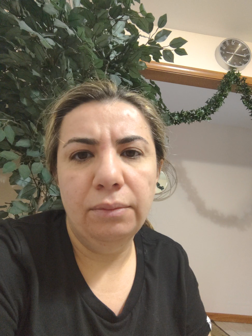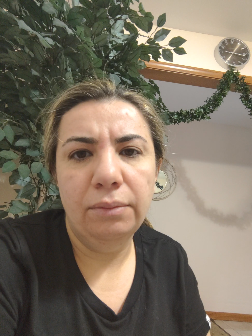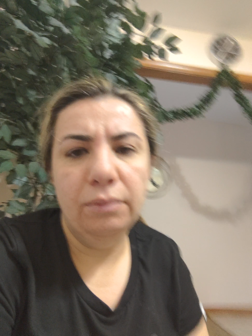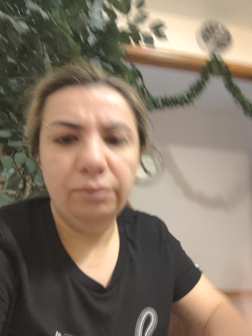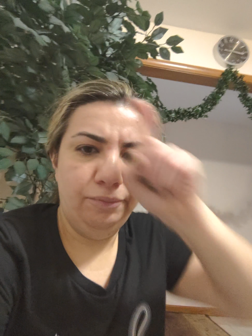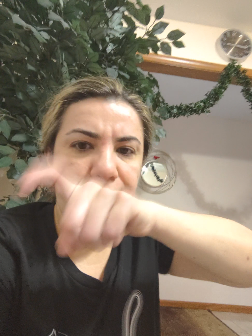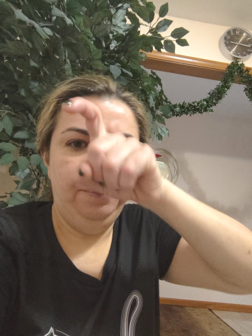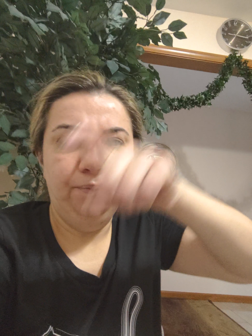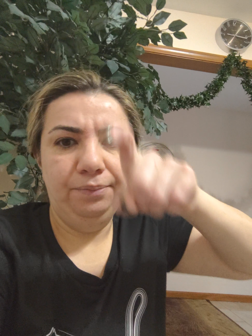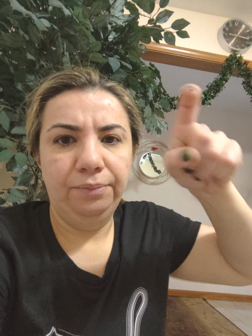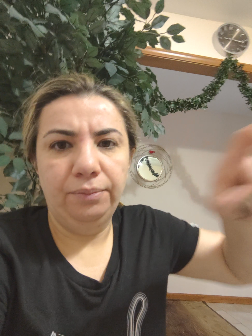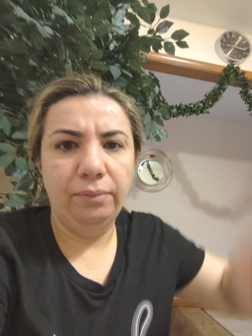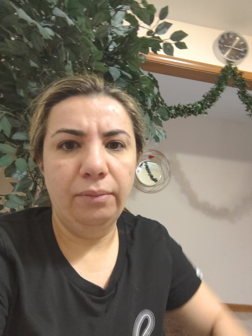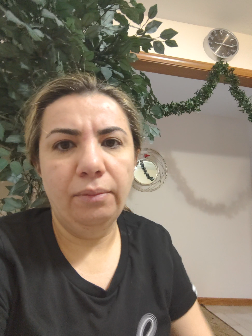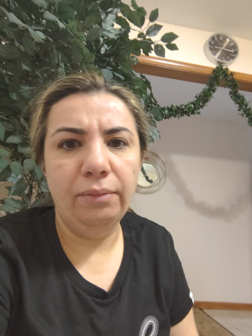closet